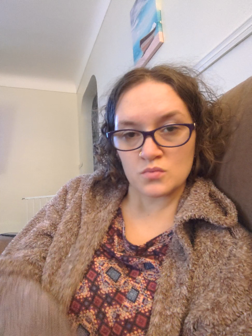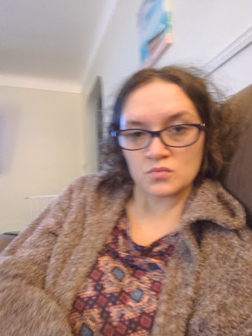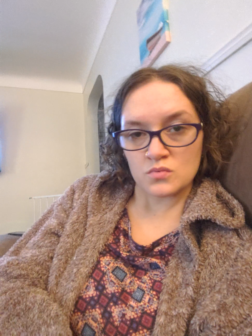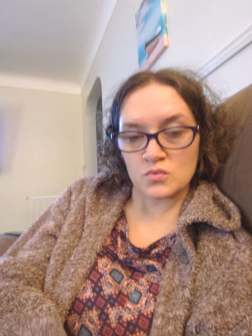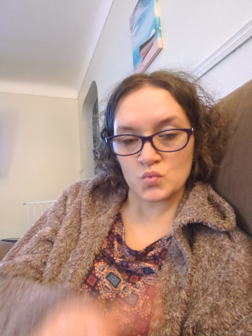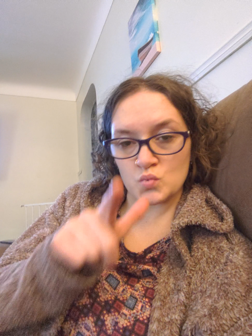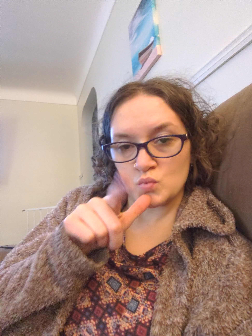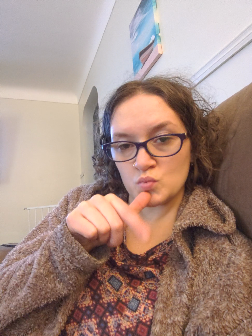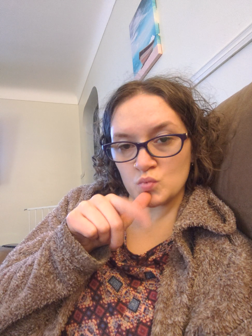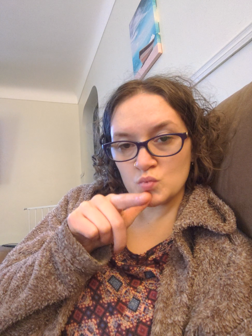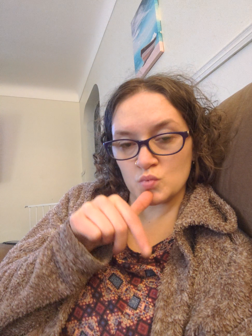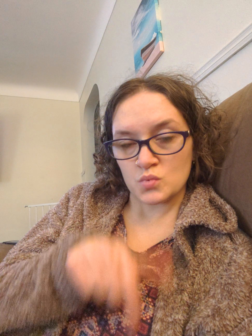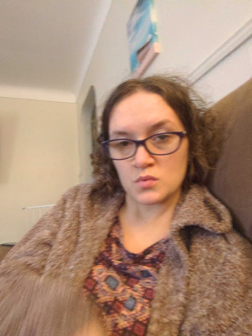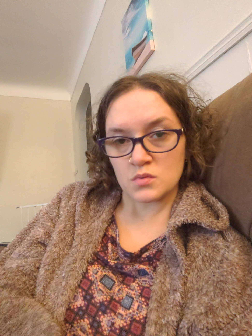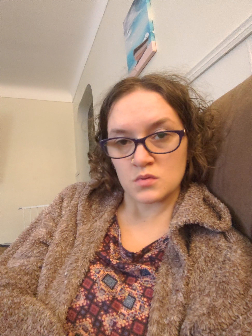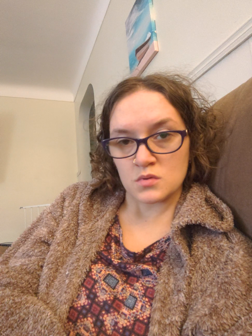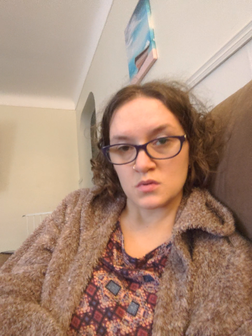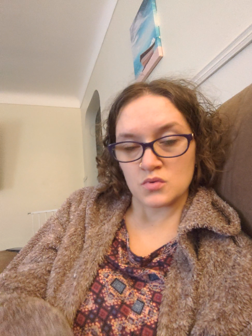who